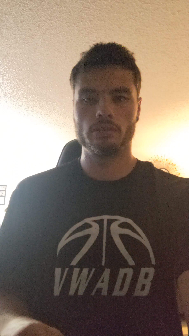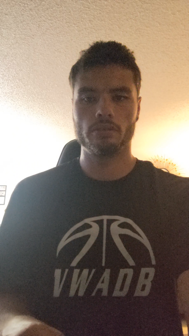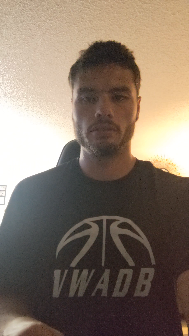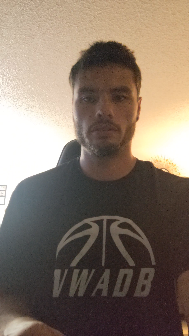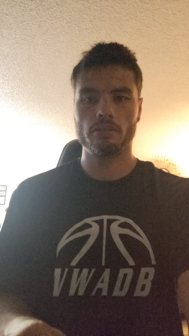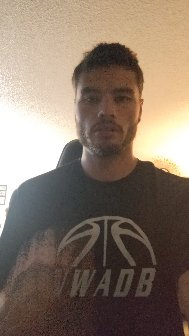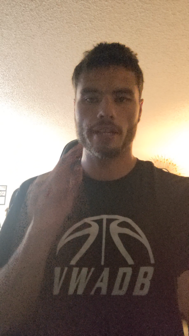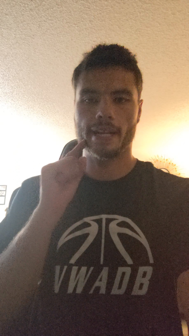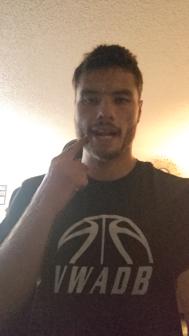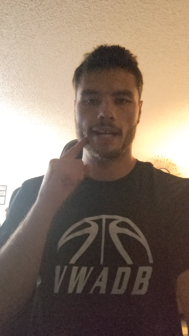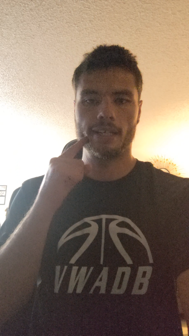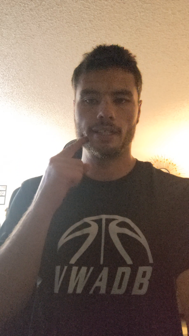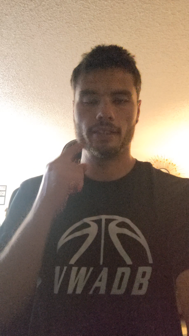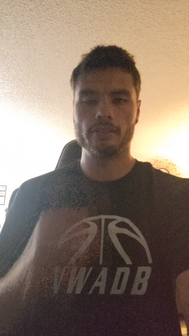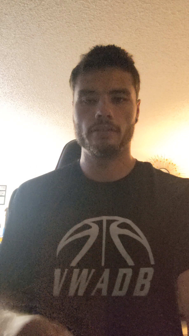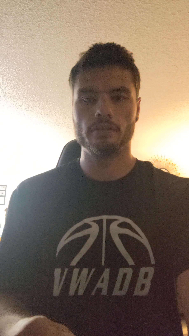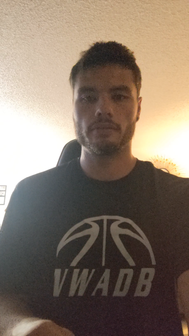candy